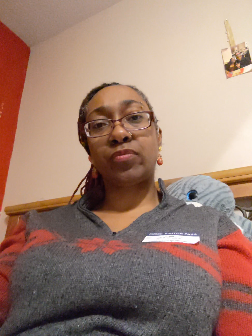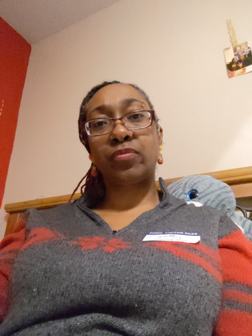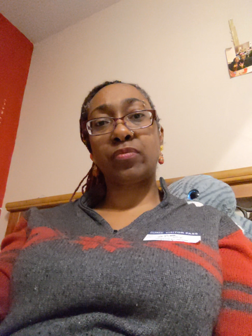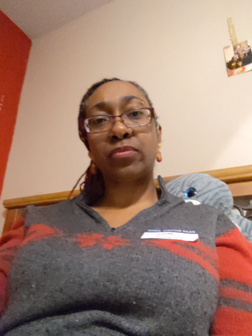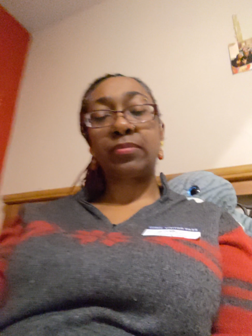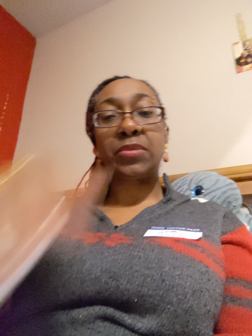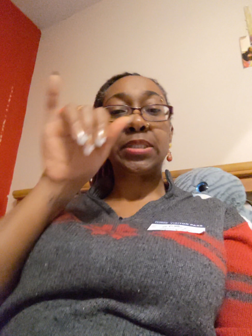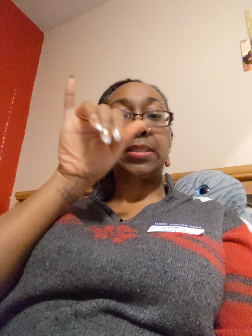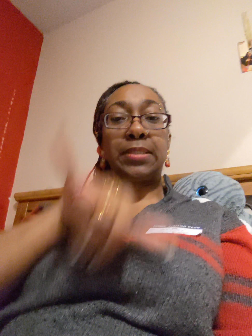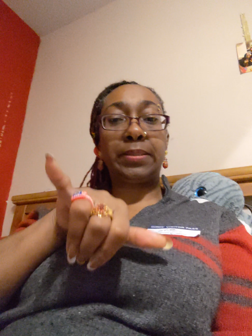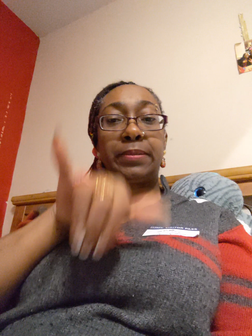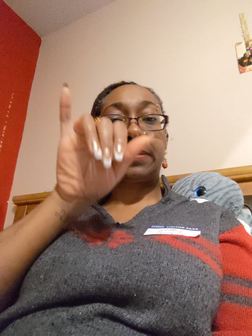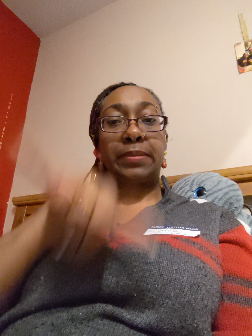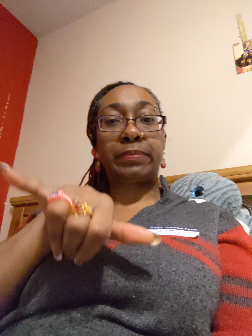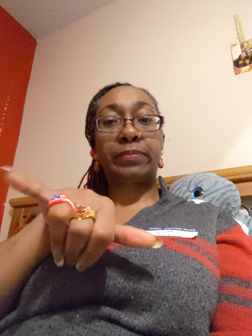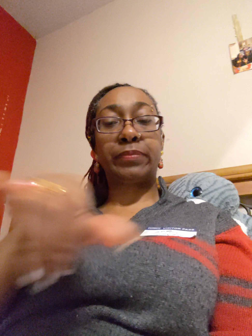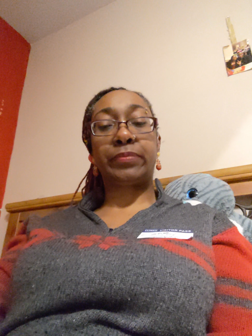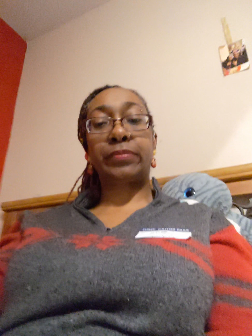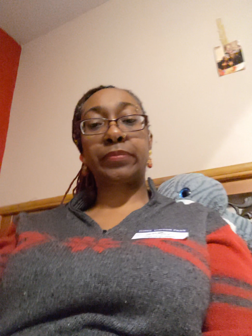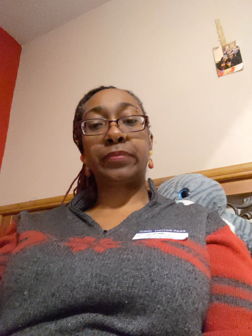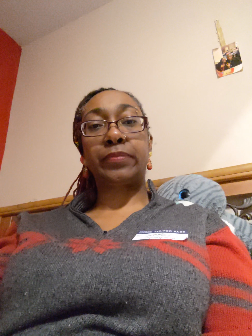stay